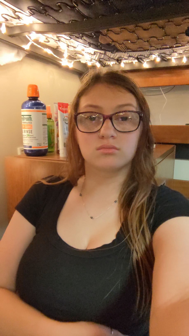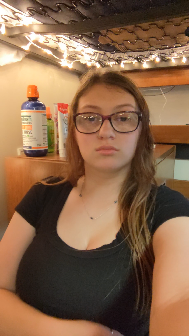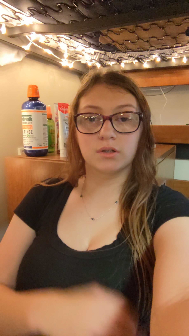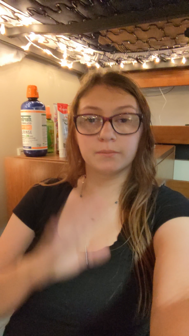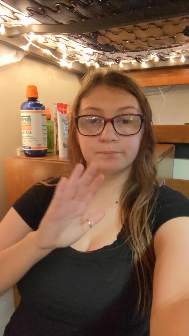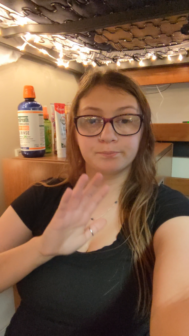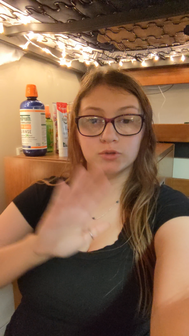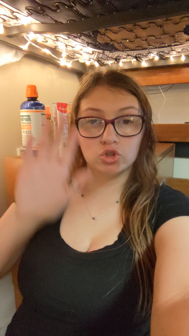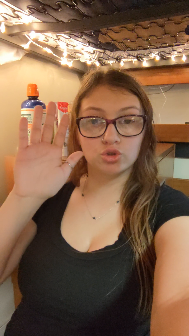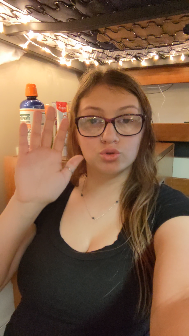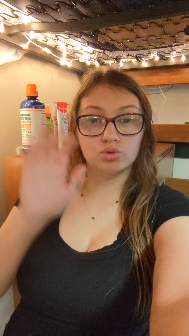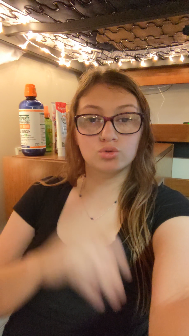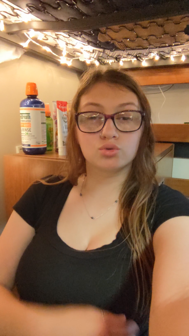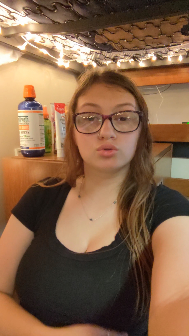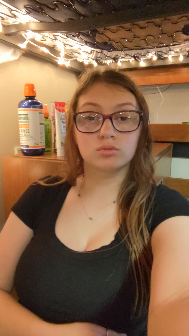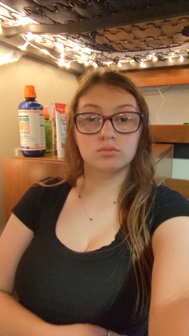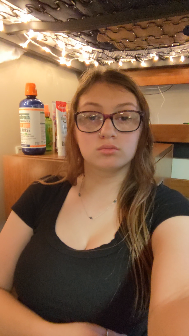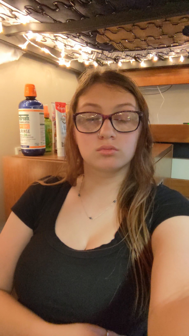push